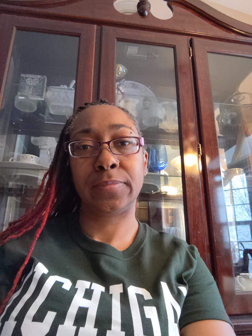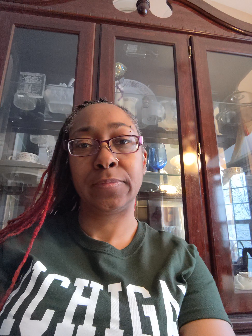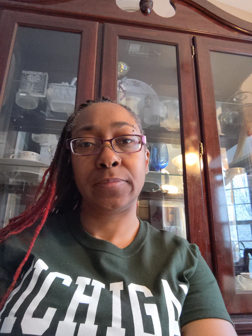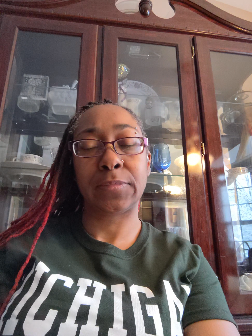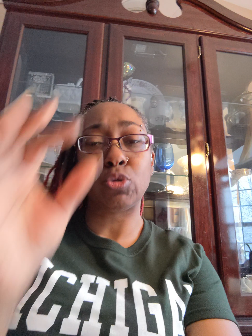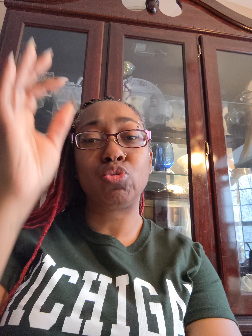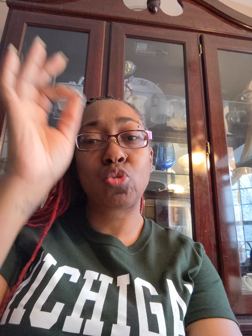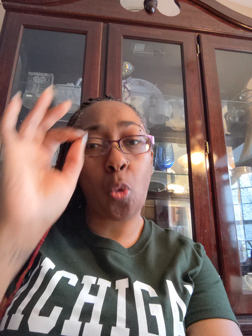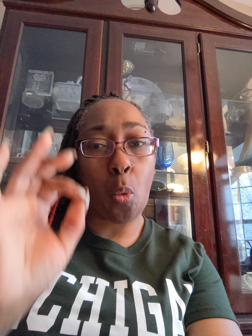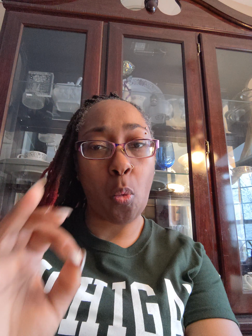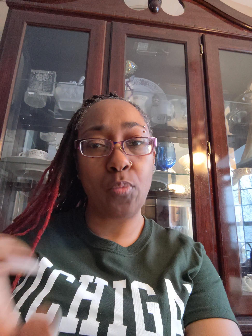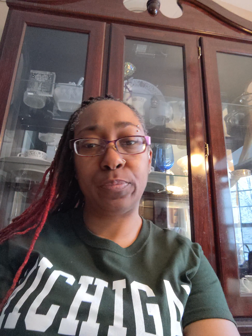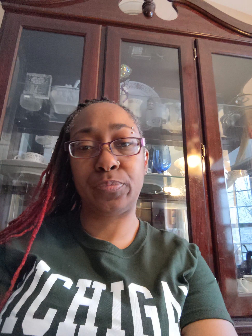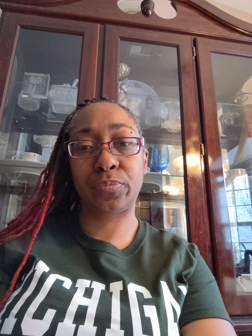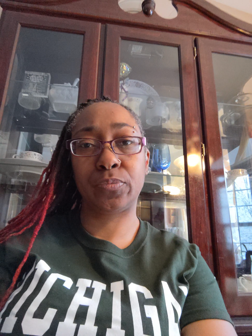snow